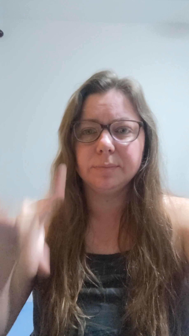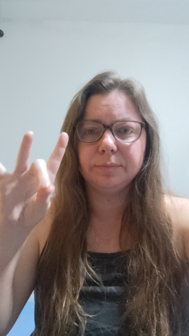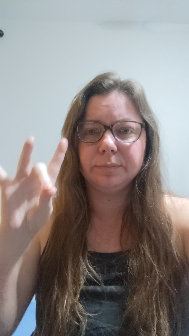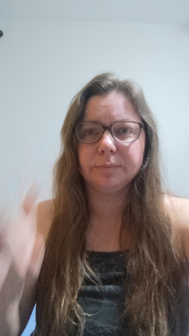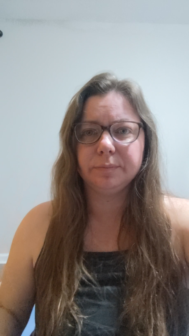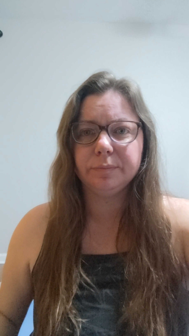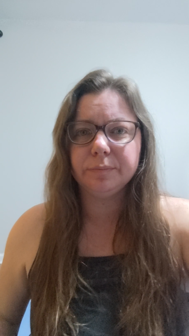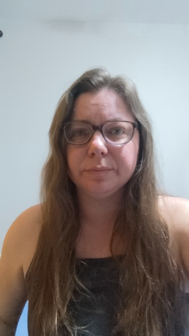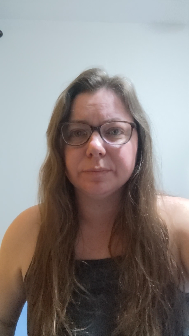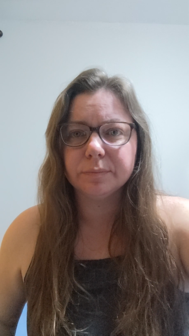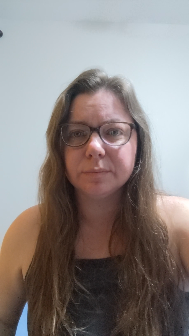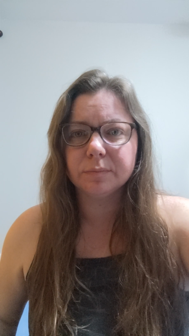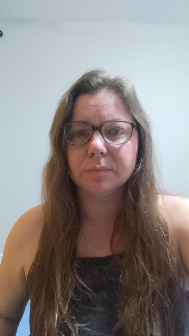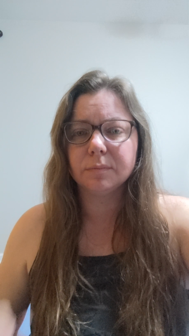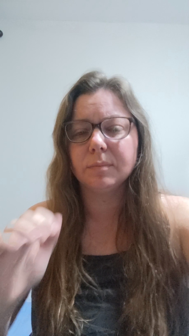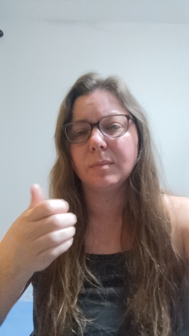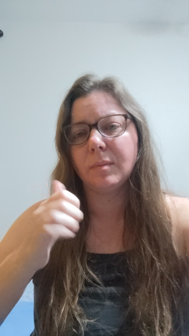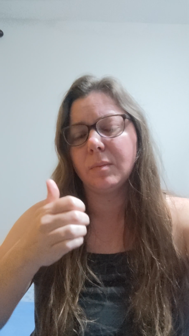how